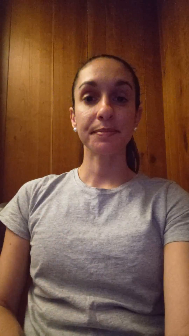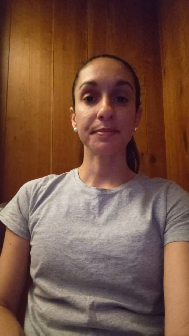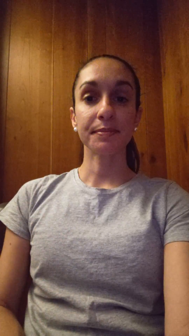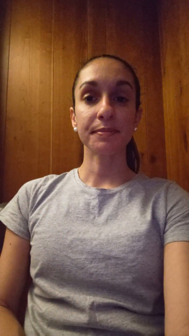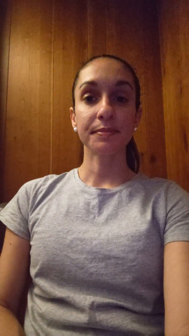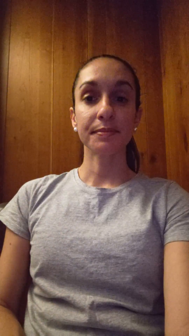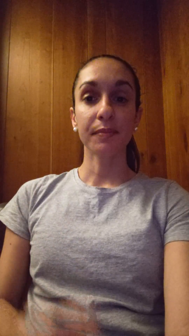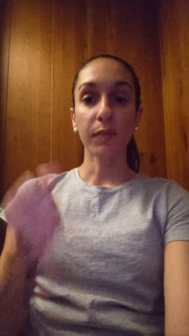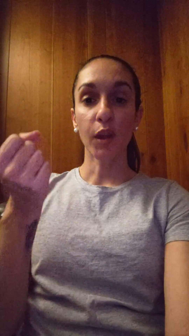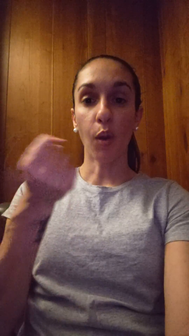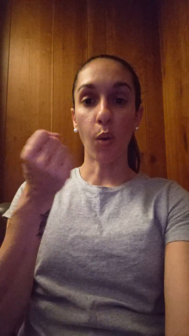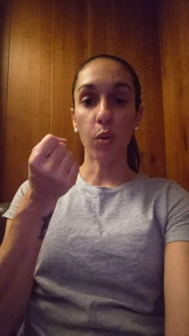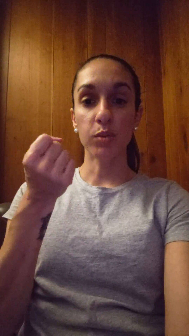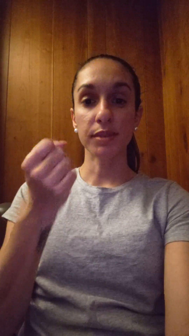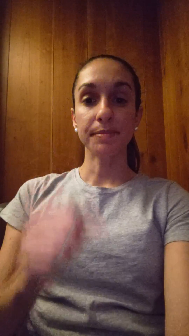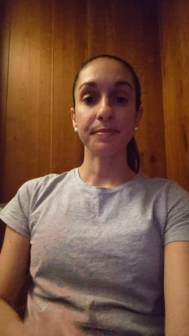hold